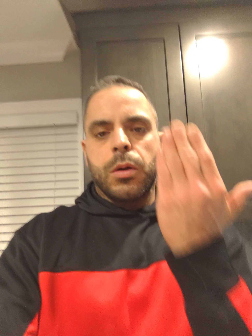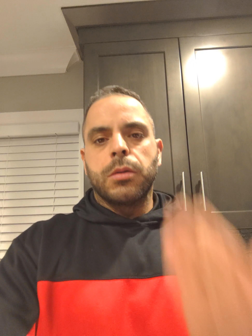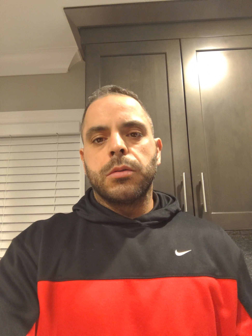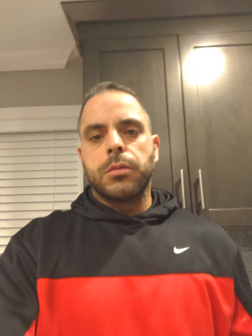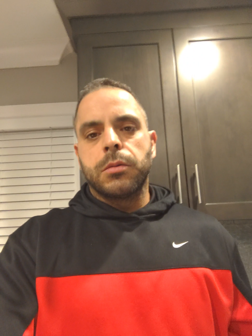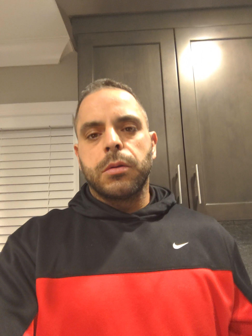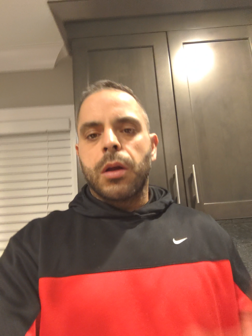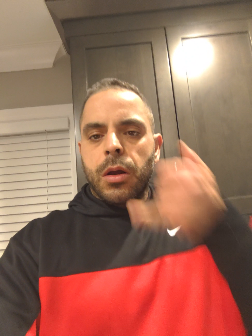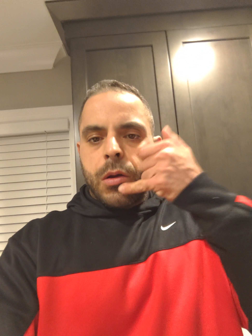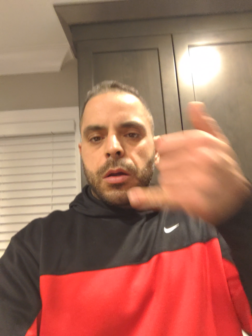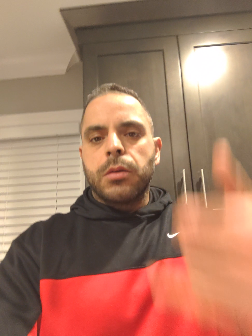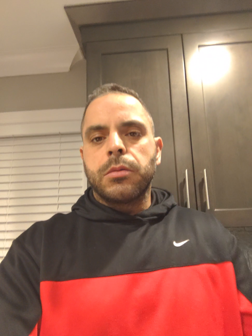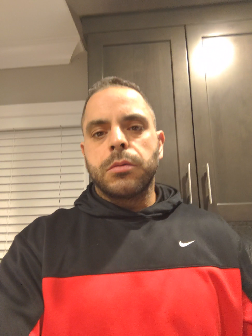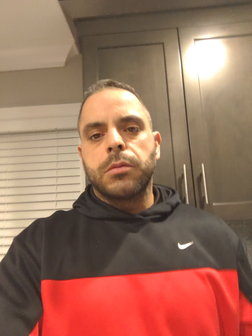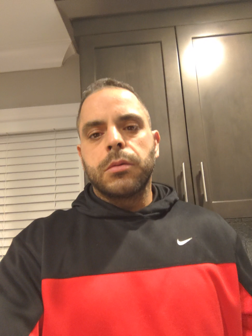call on the phone